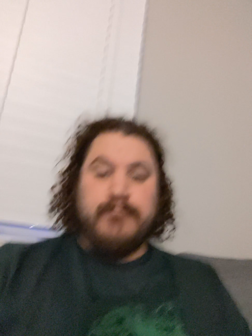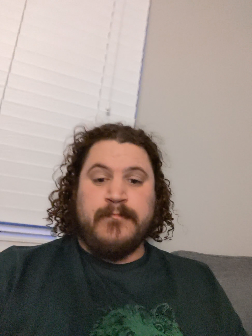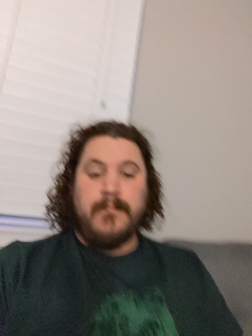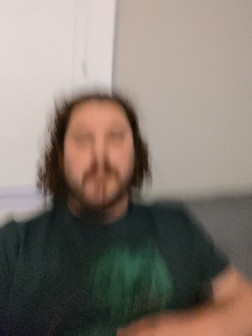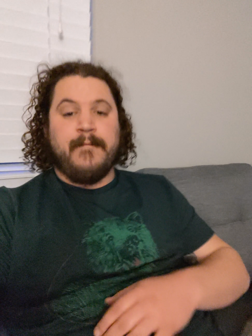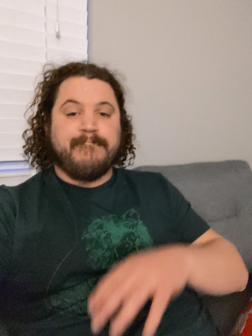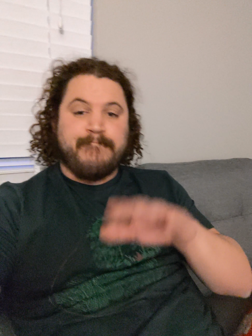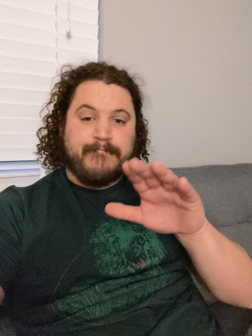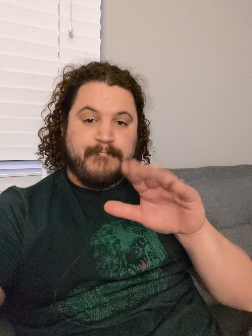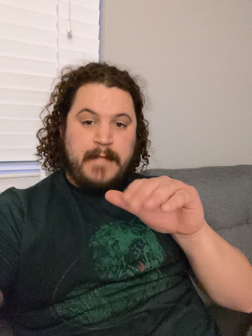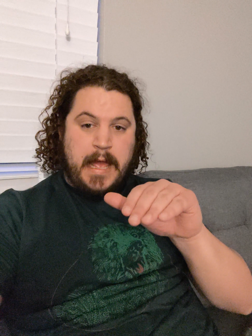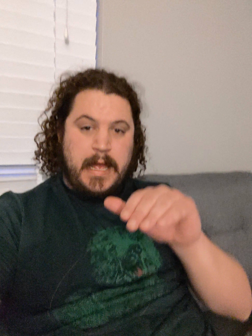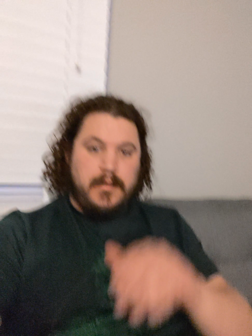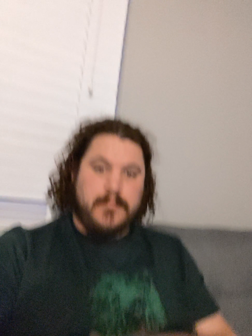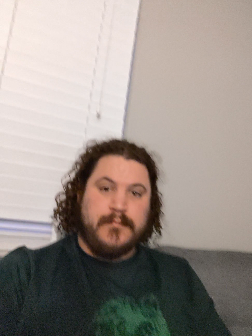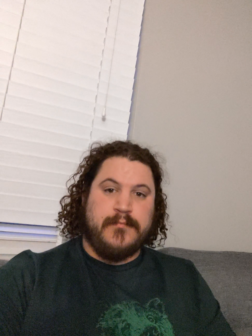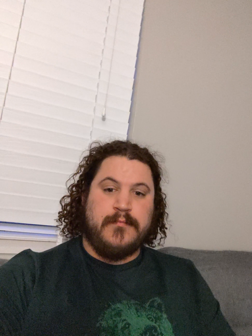bye